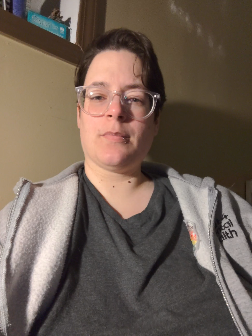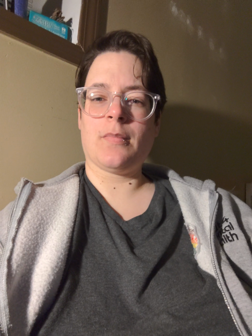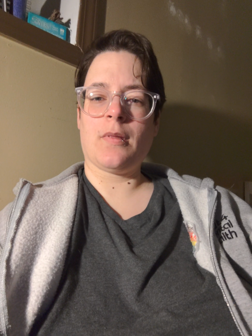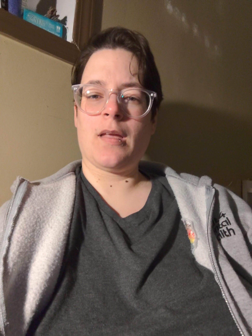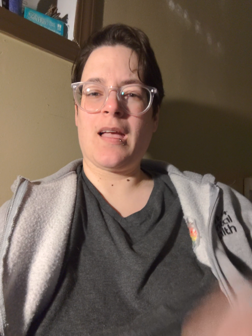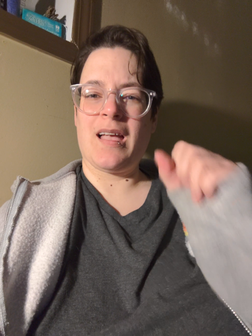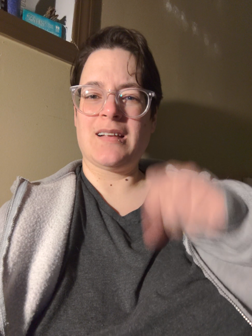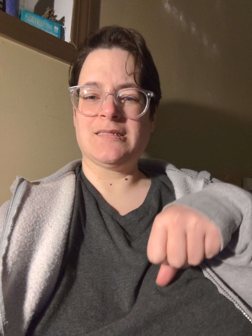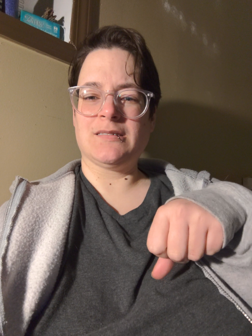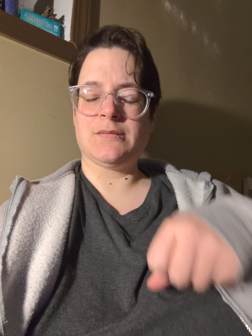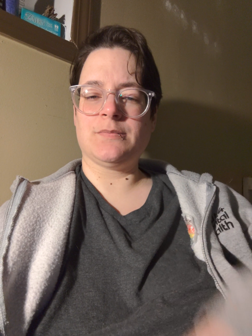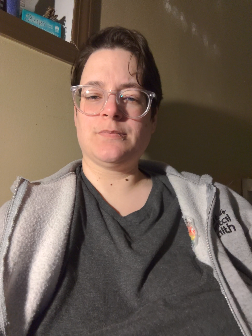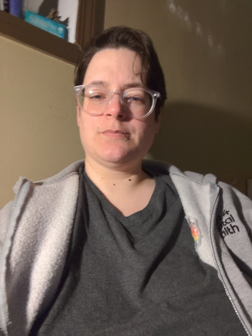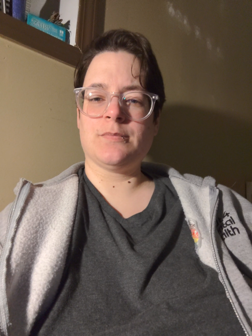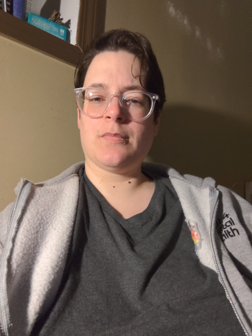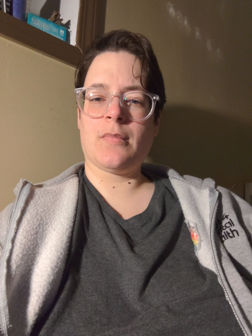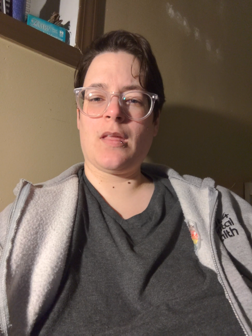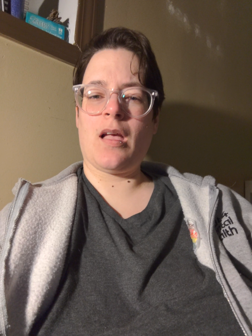can